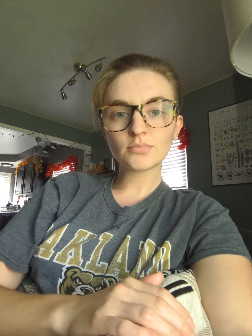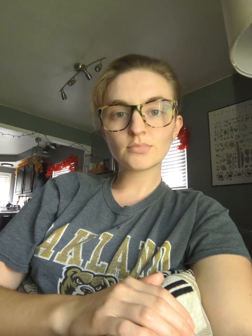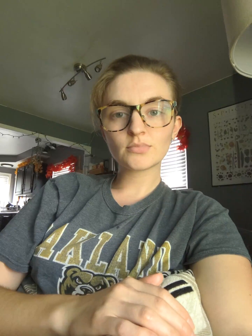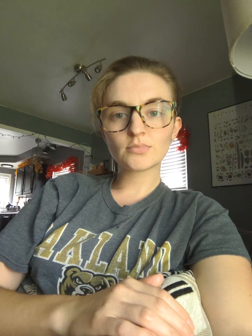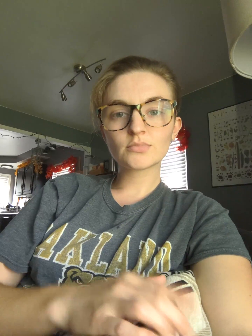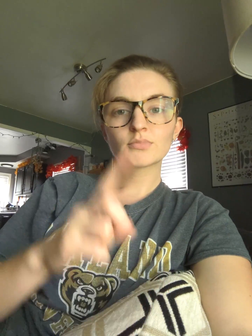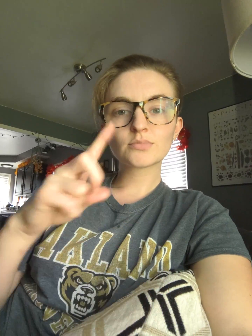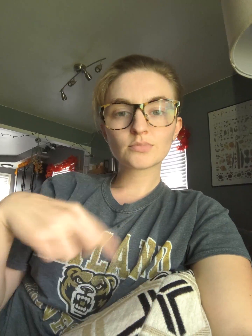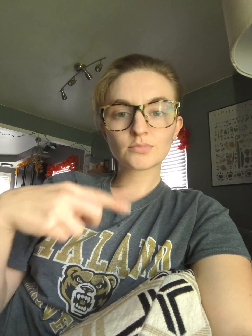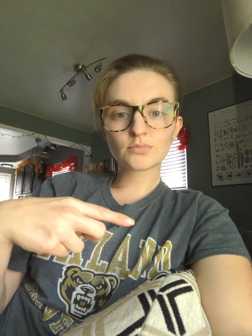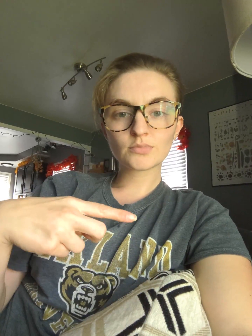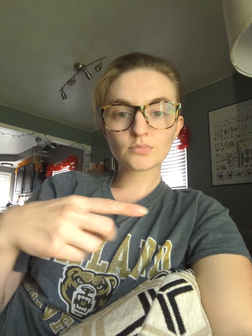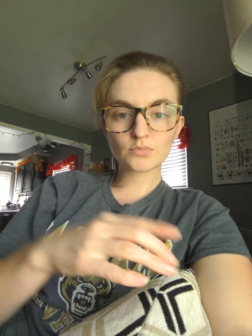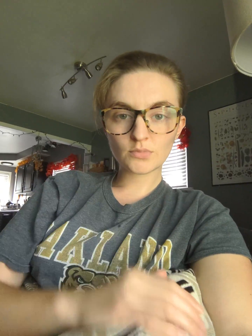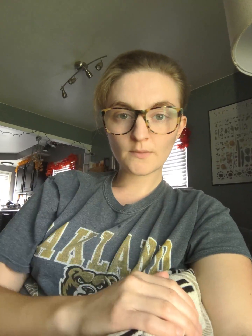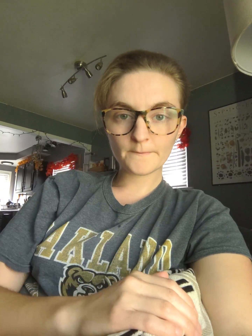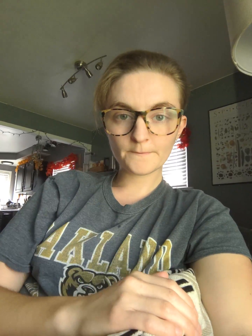about